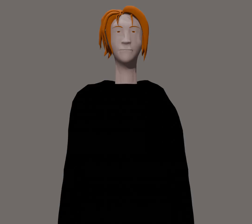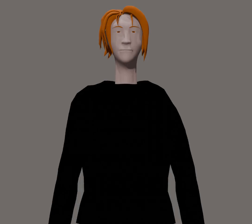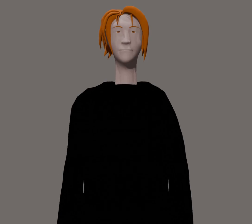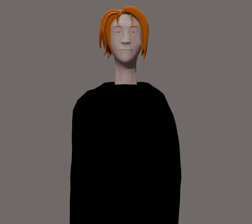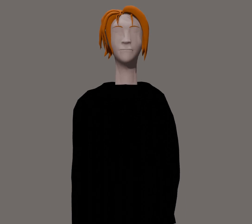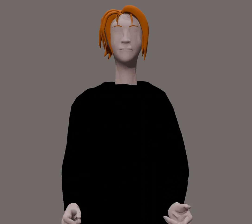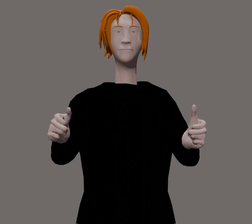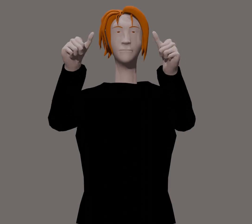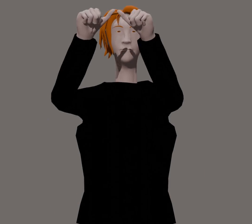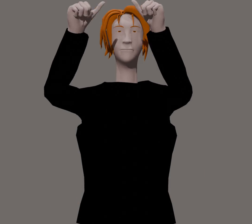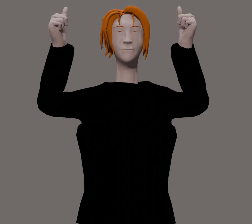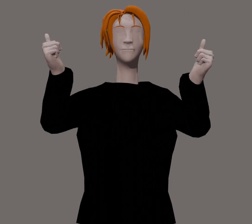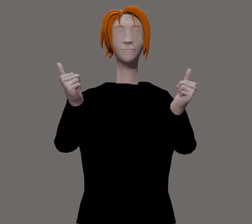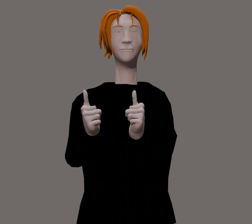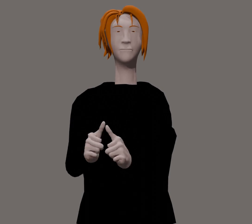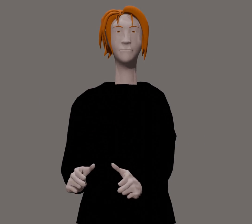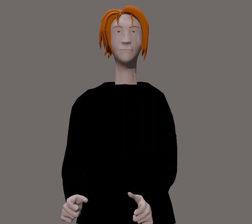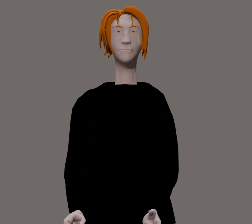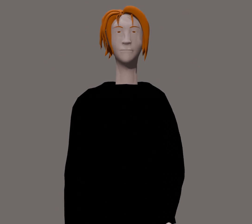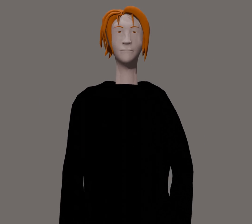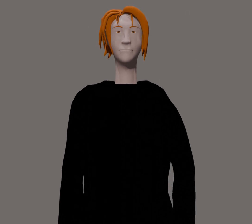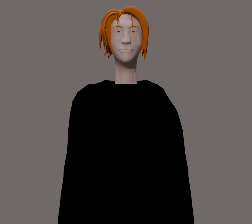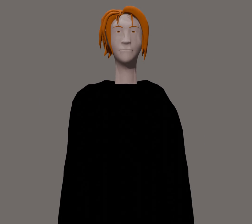Bust Statue